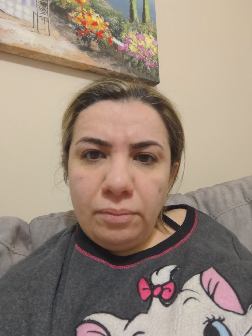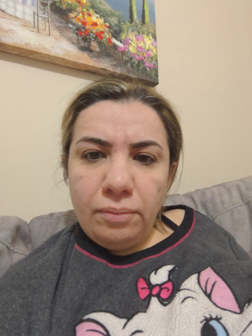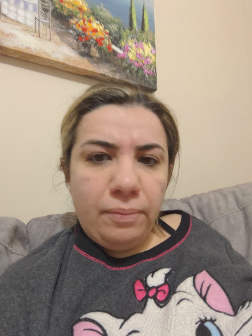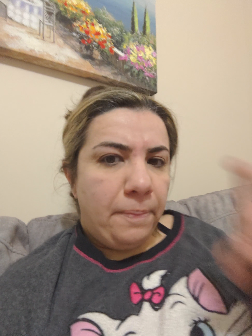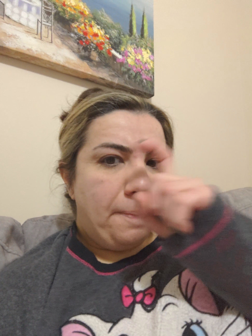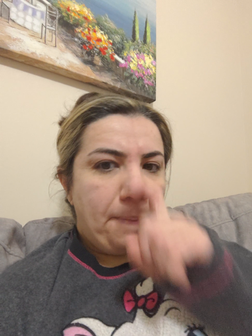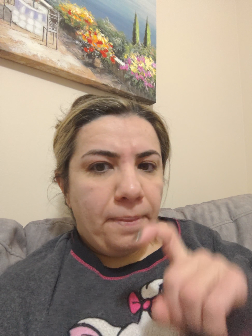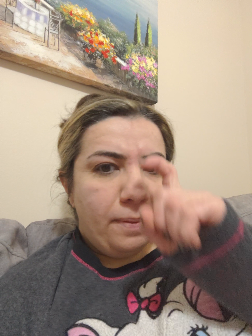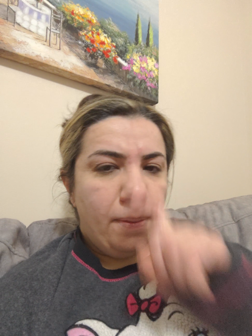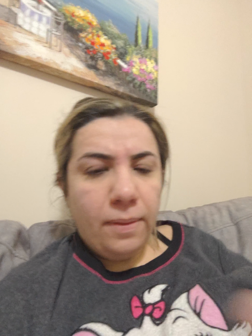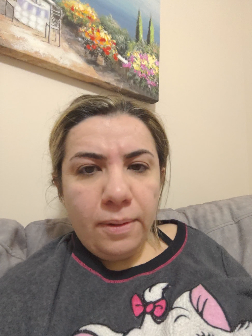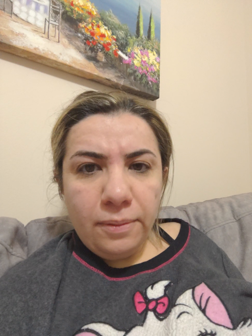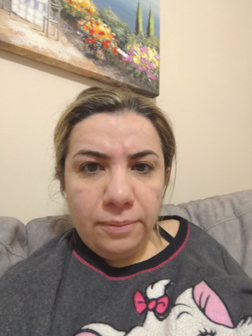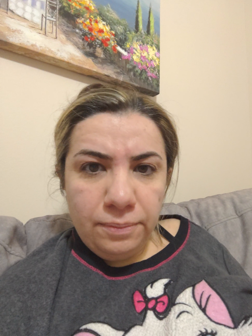doll